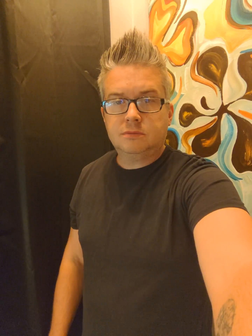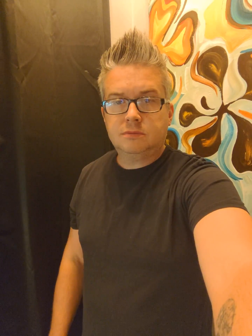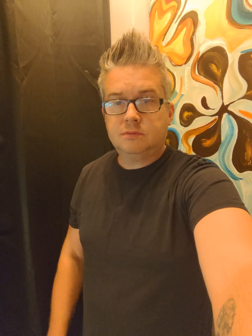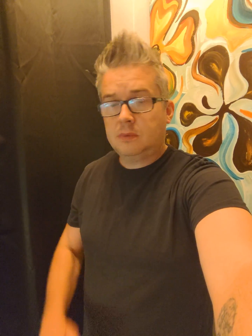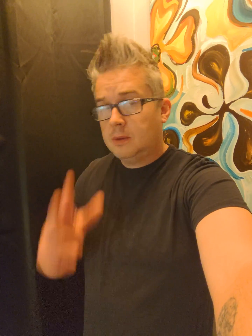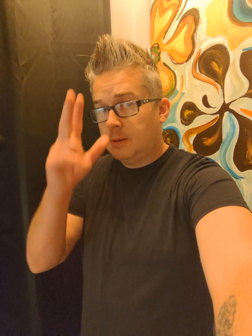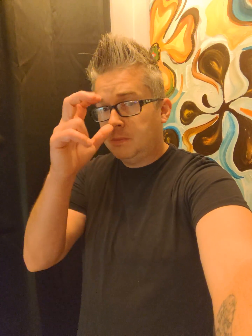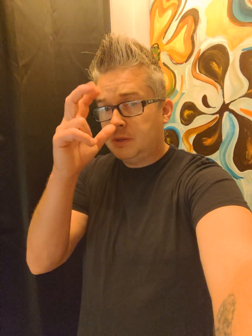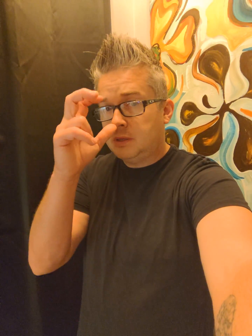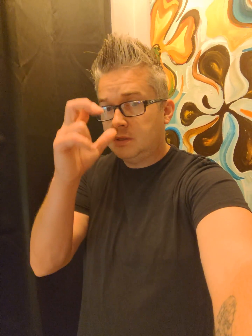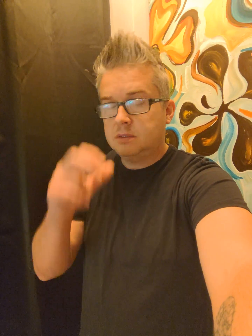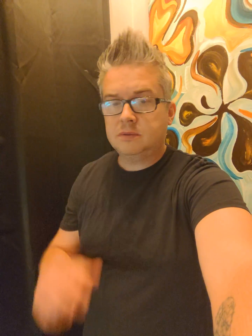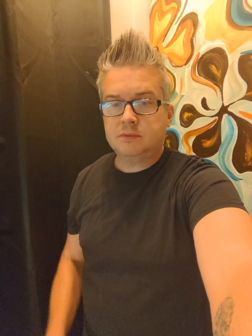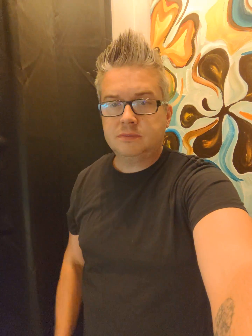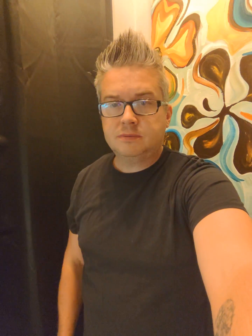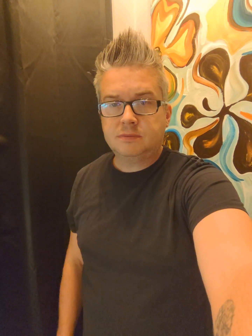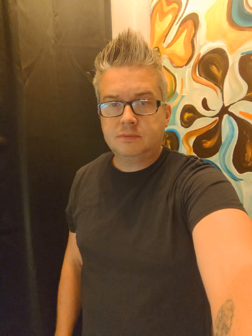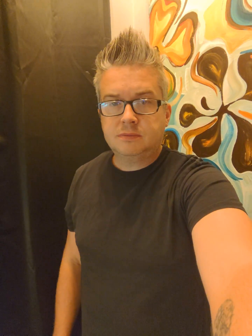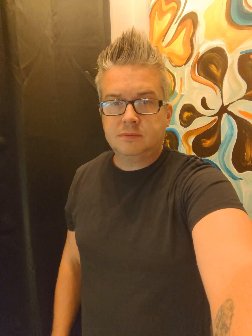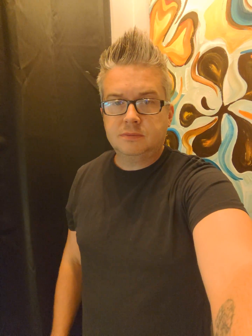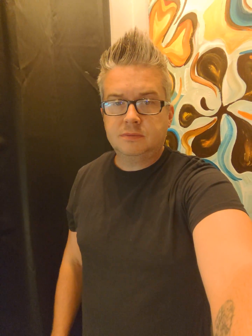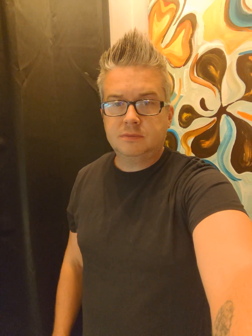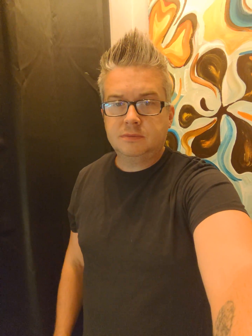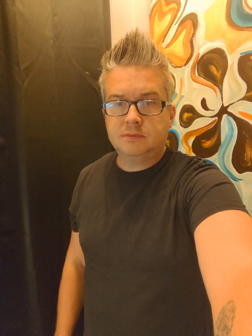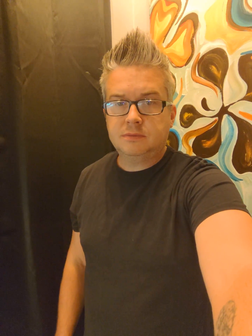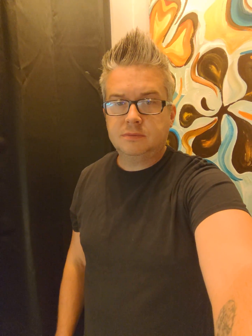ant